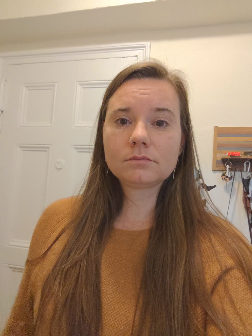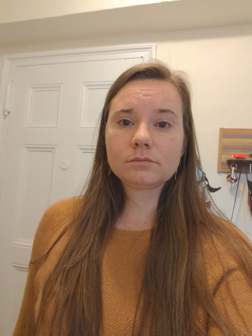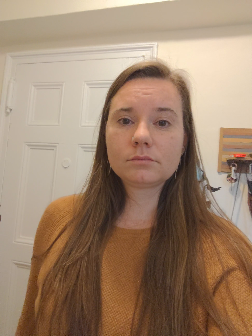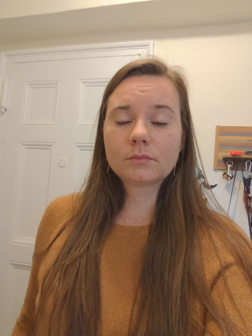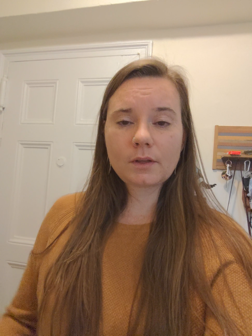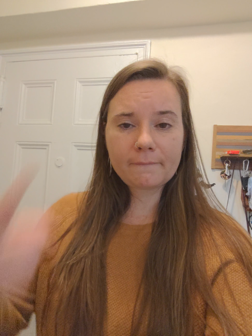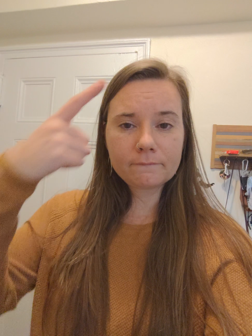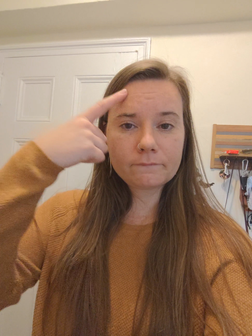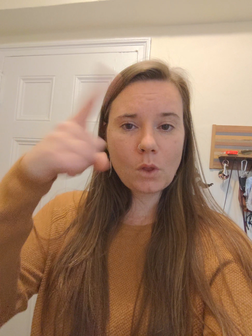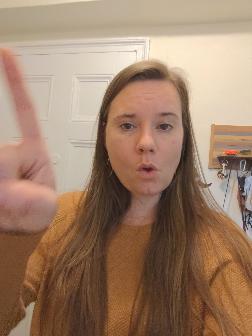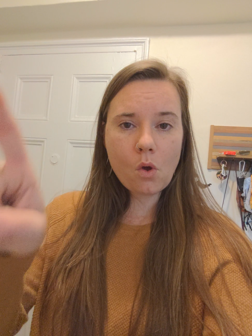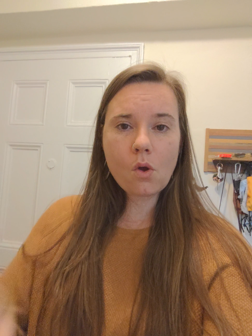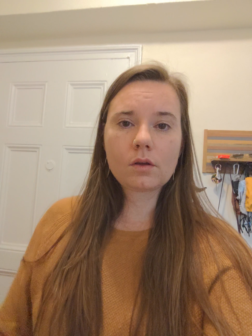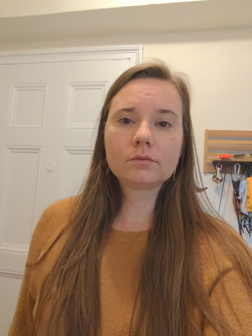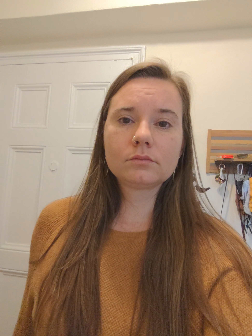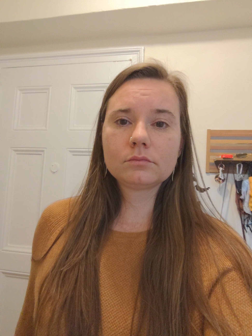for